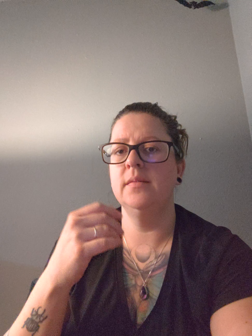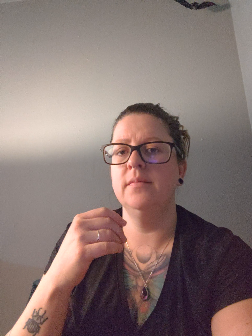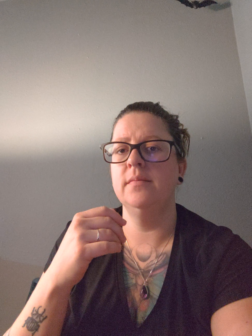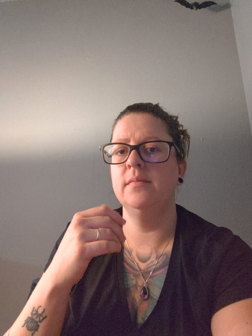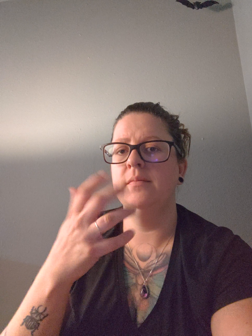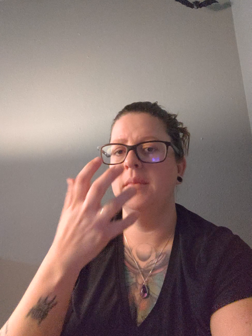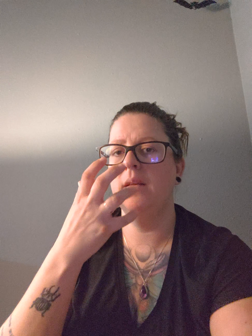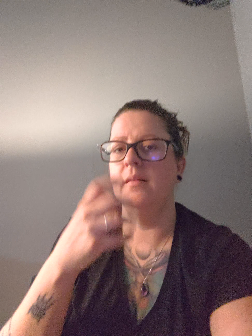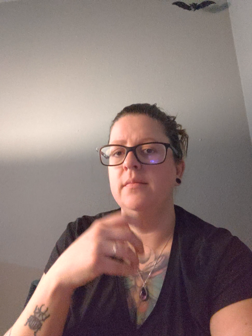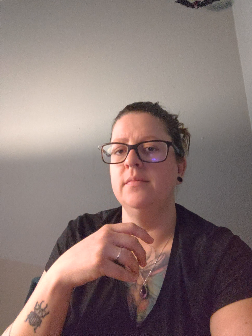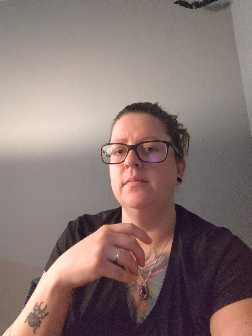mad